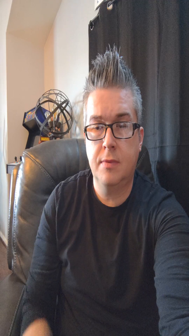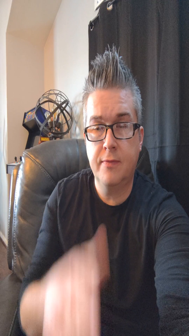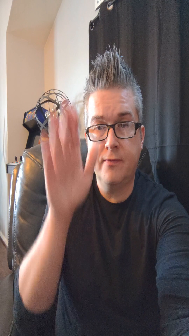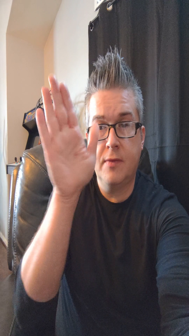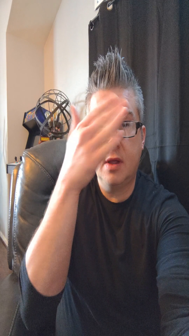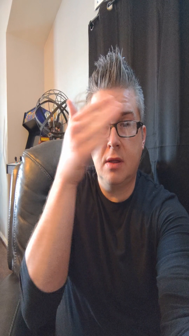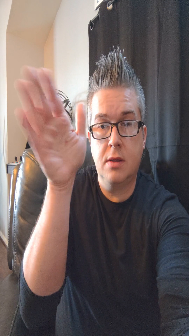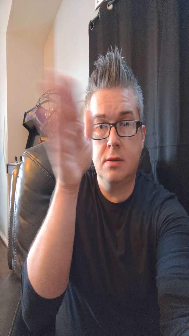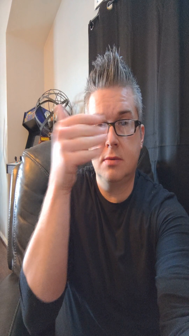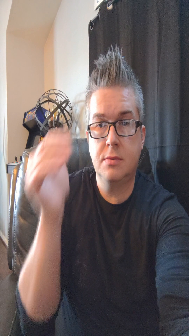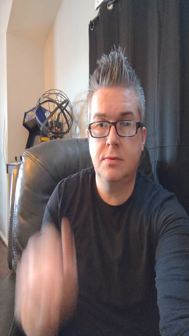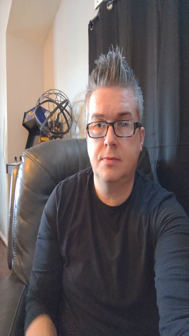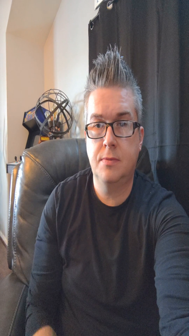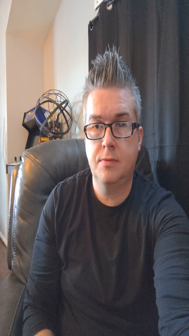flag